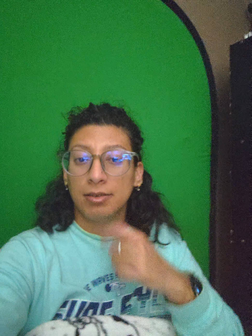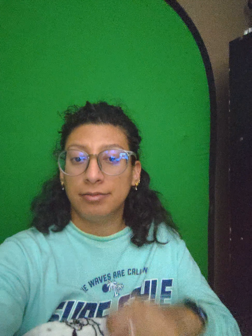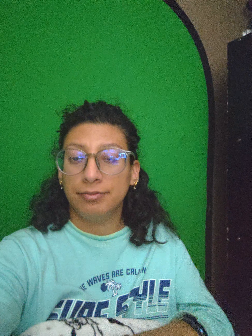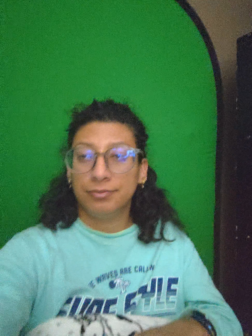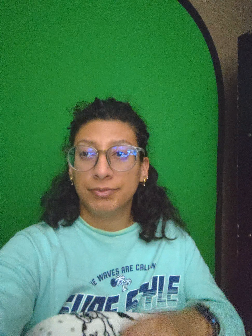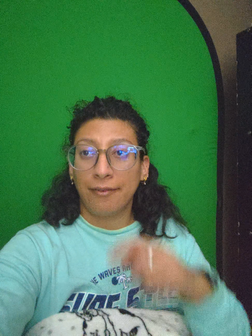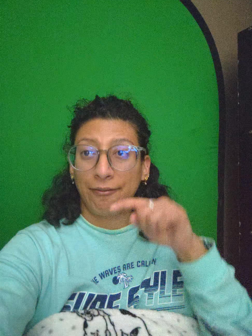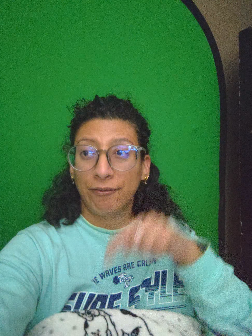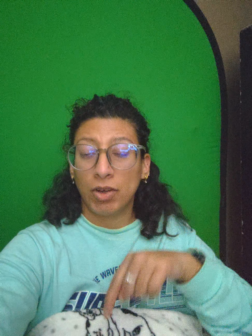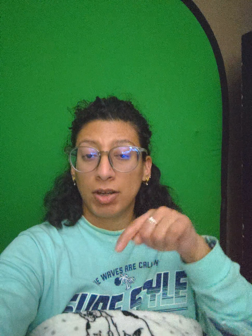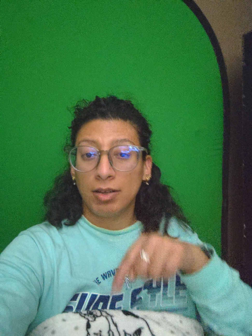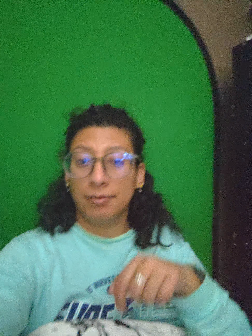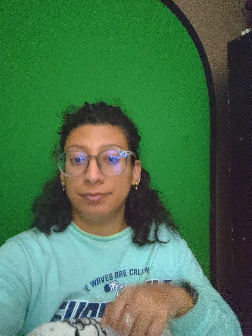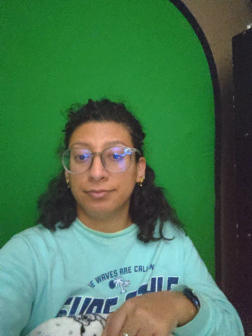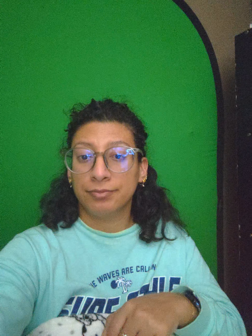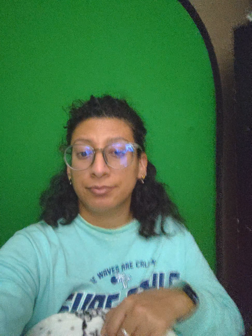feet